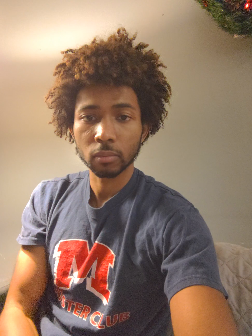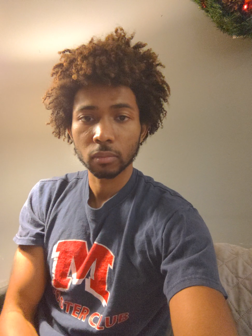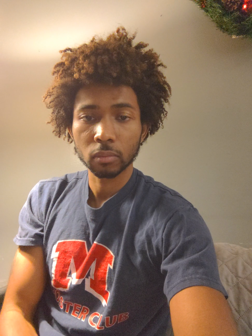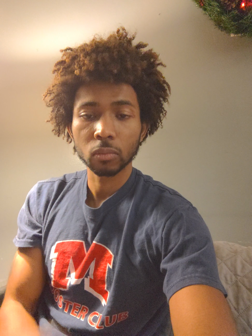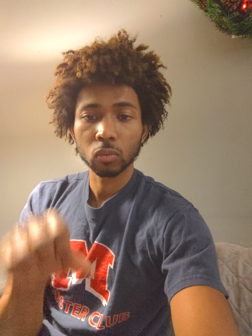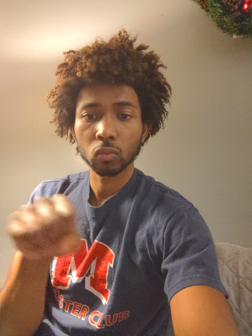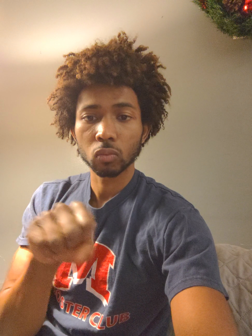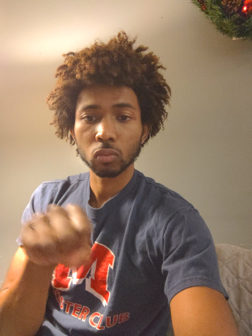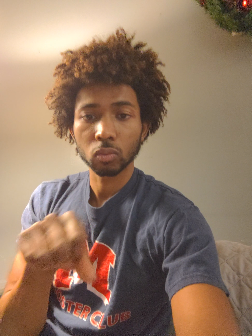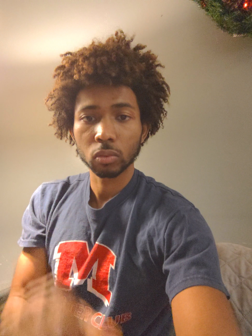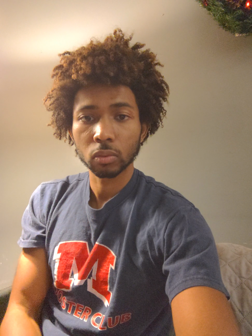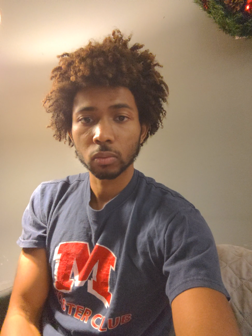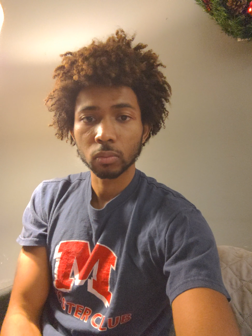shoe